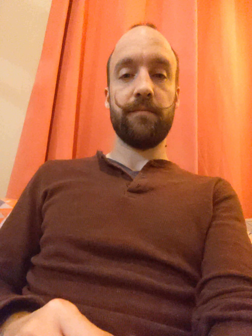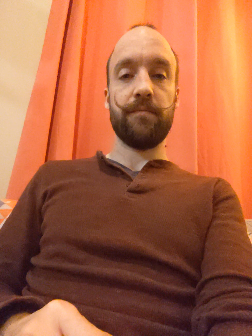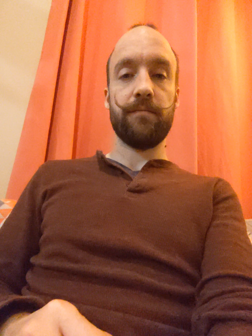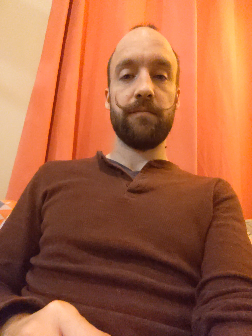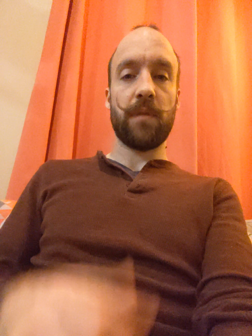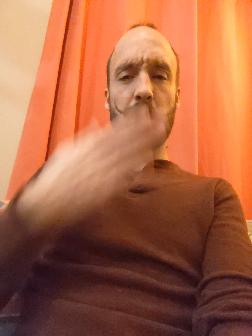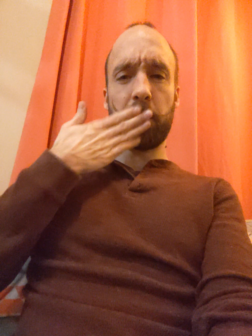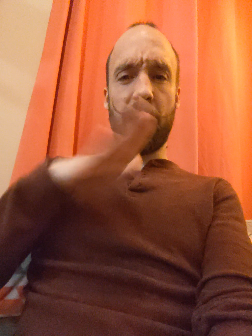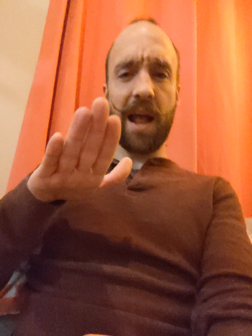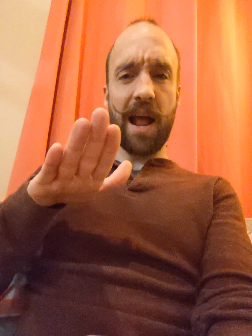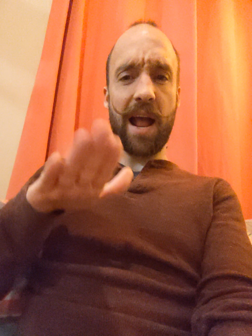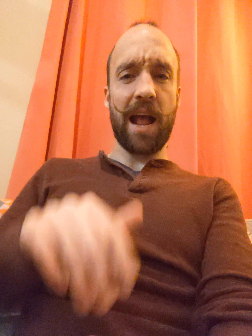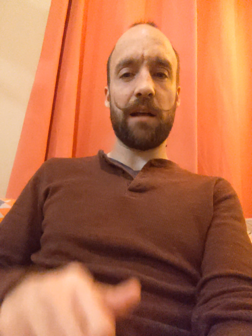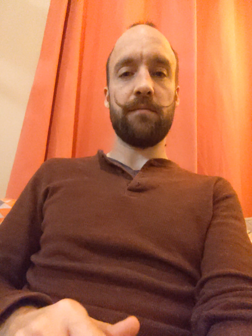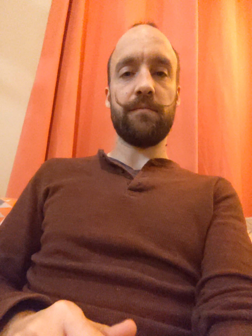bad